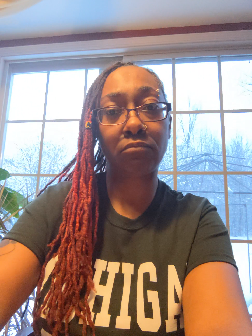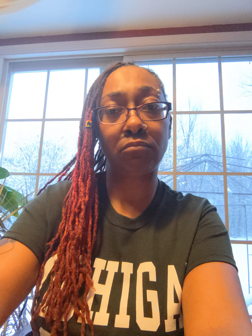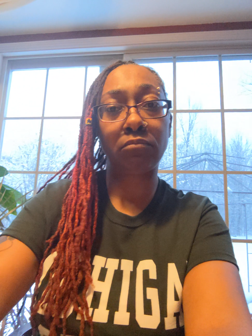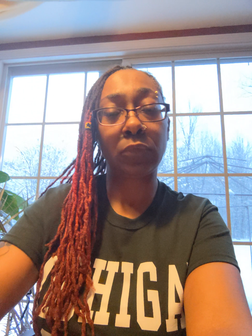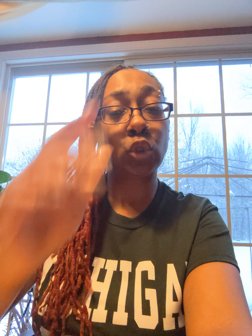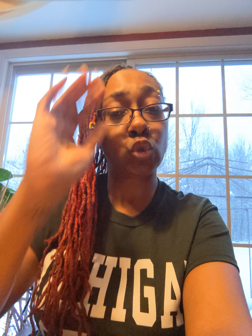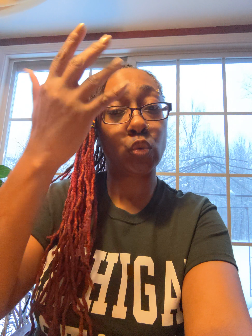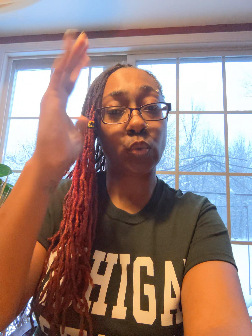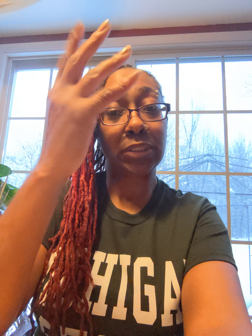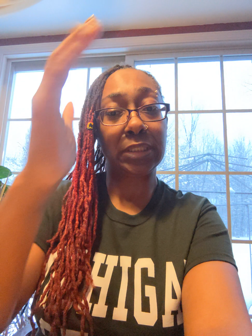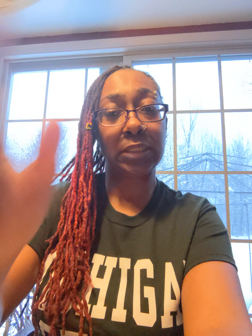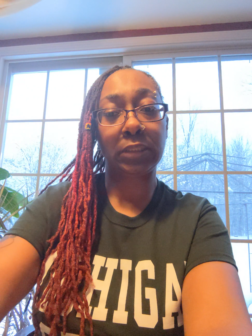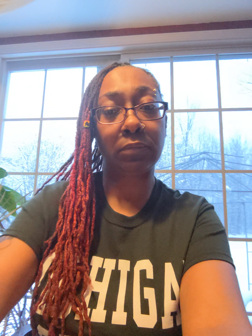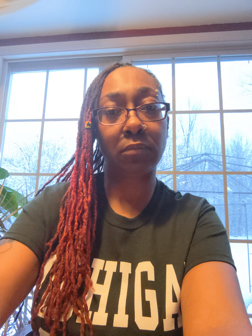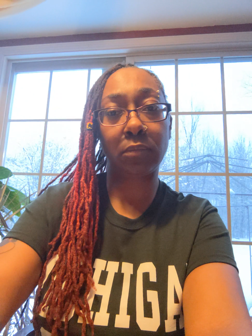tree